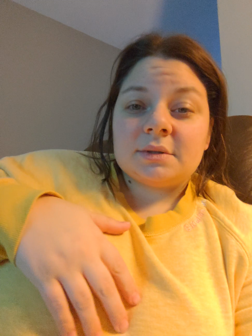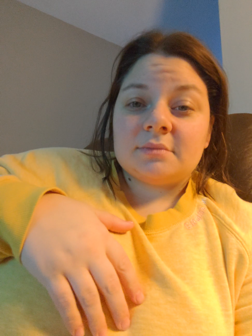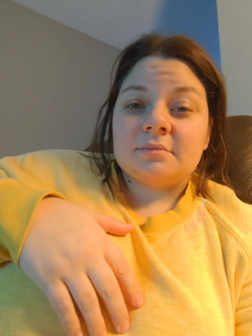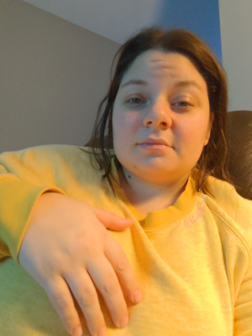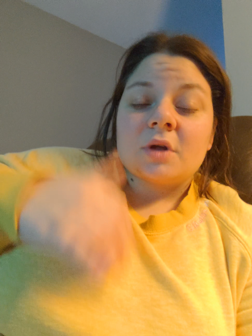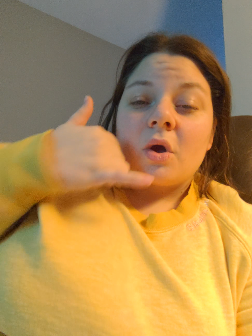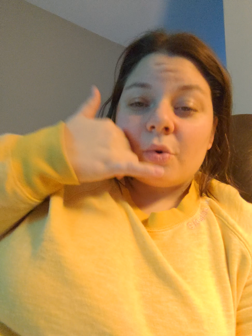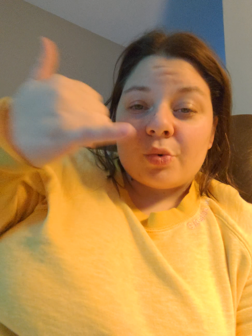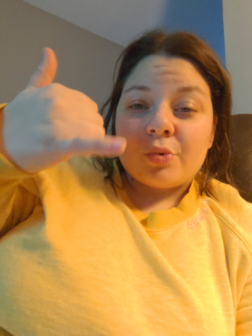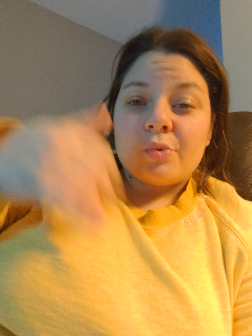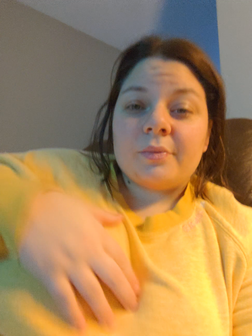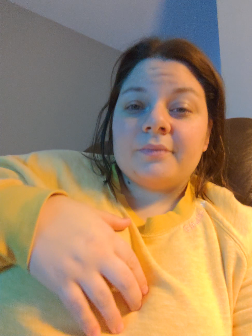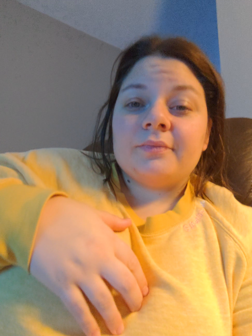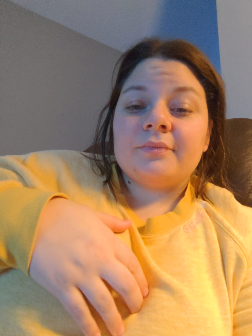call on the phone